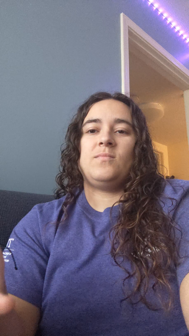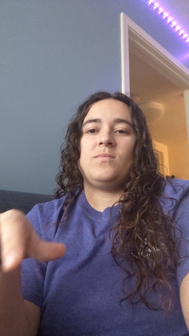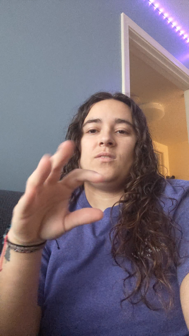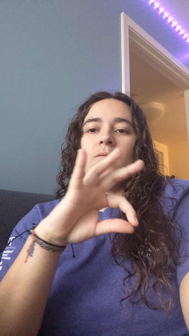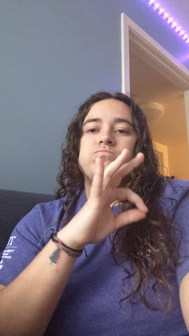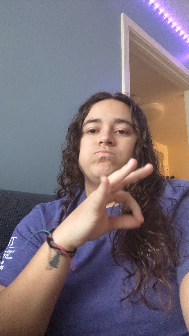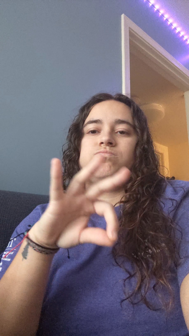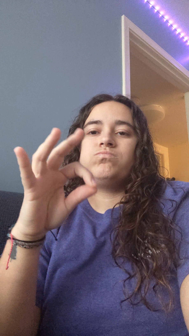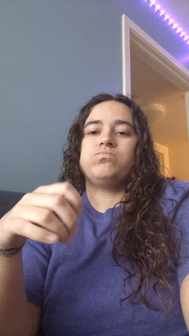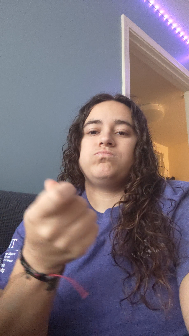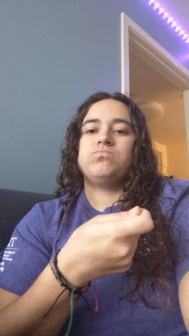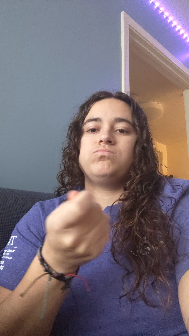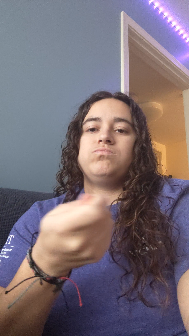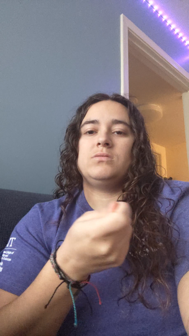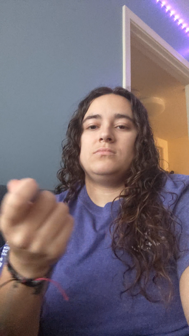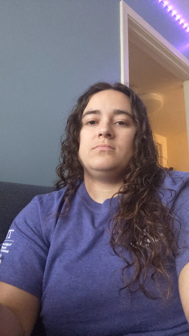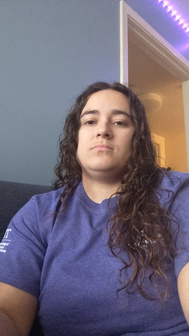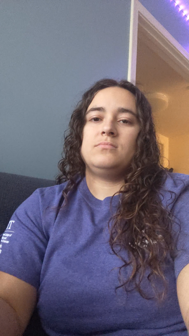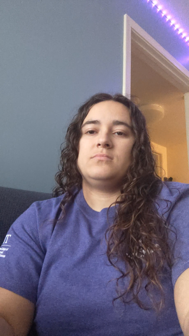hose